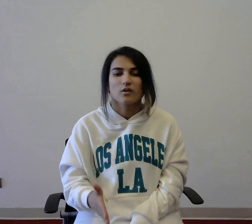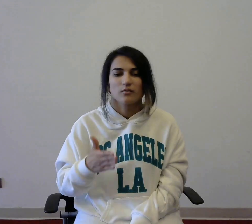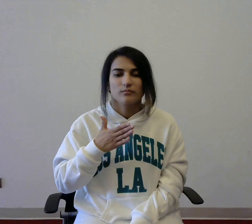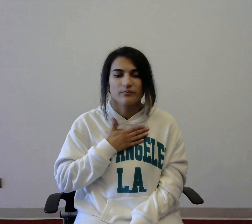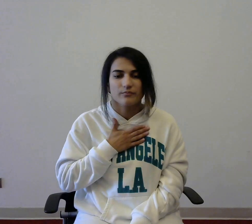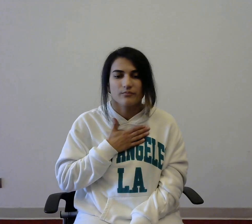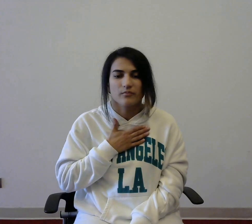mən